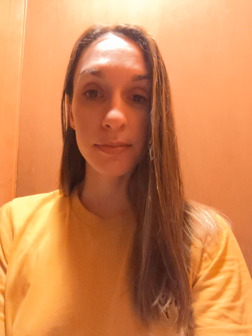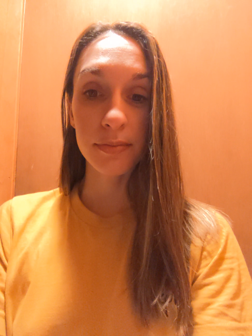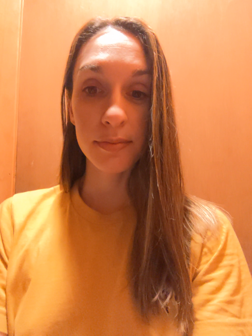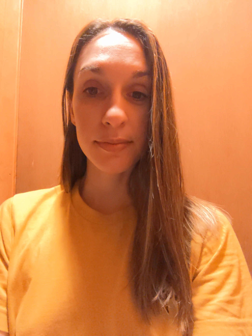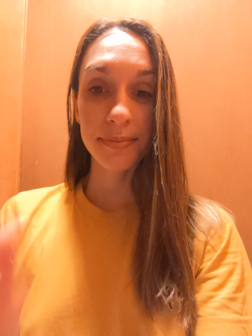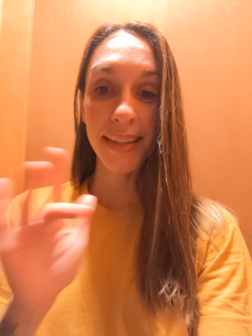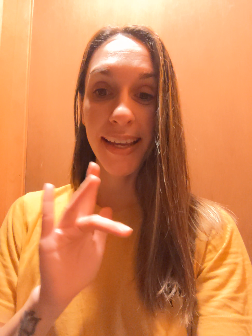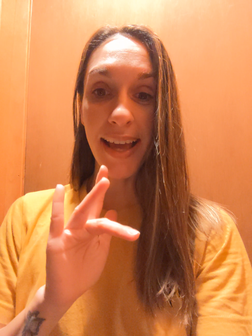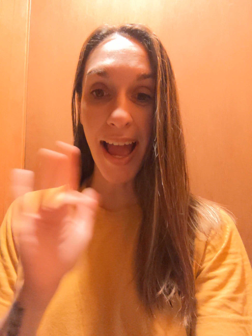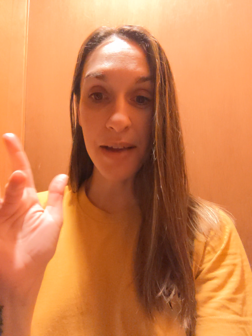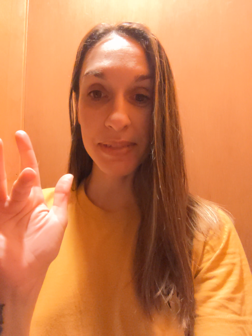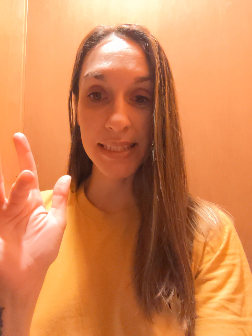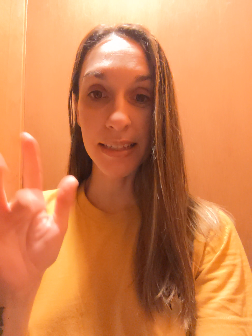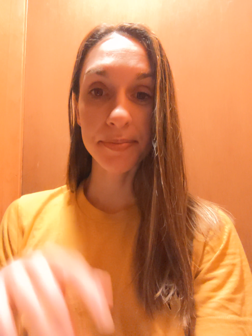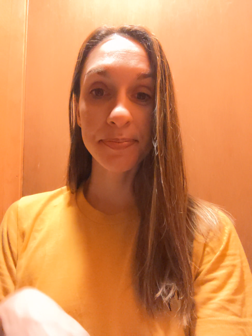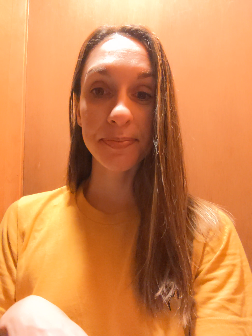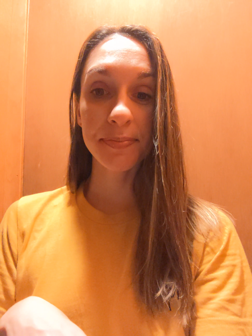empty